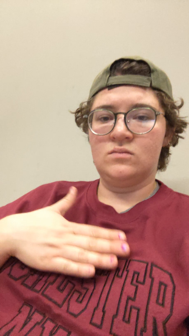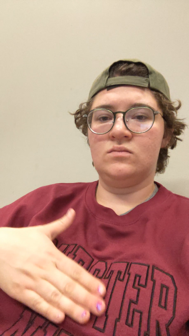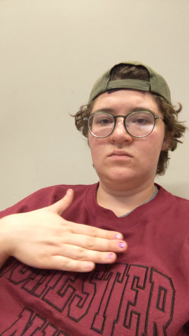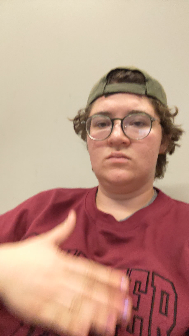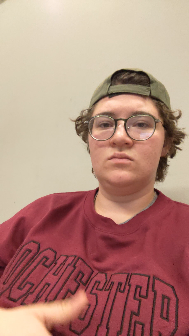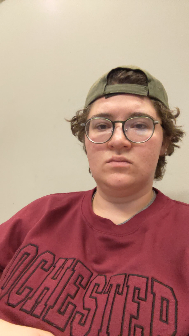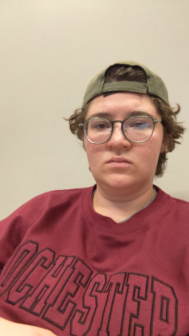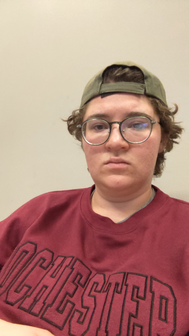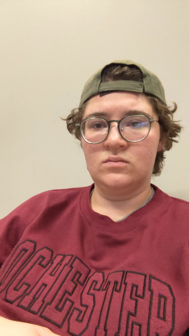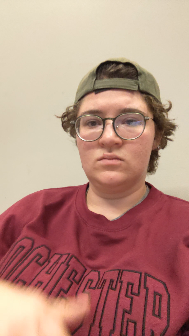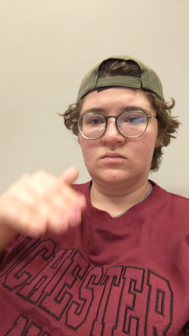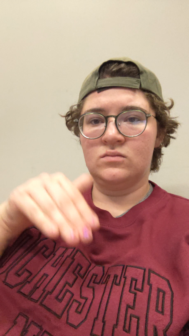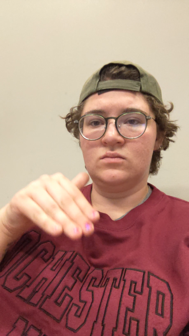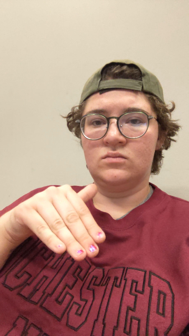doctor